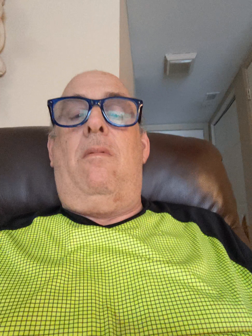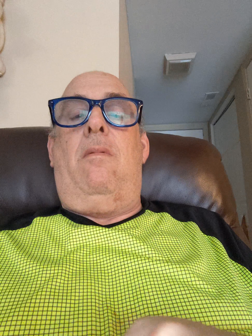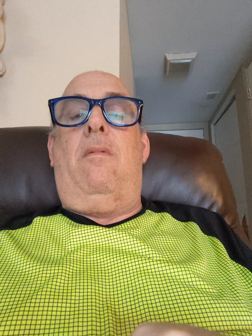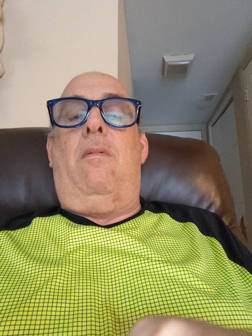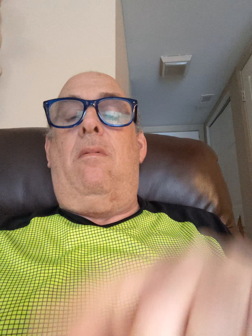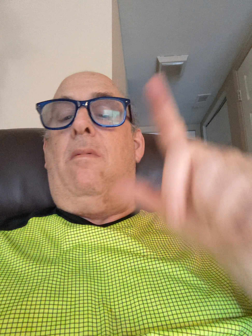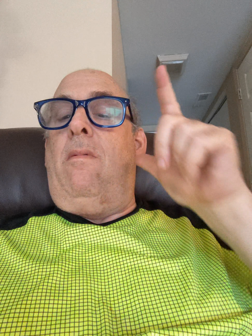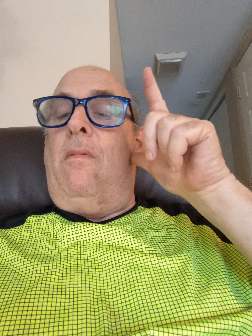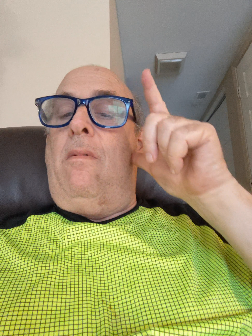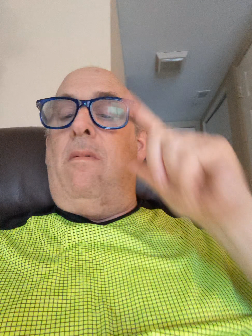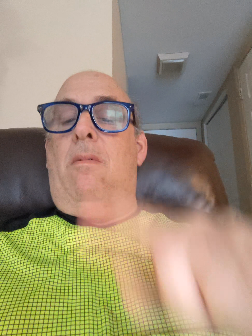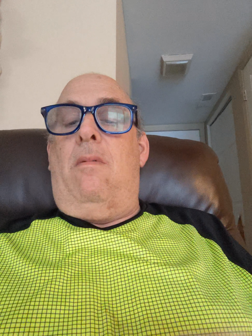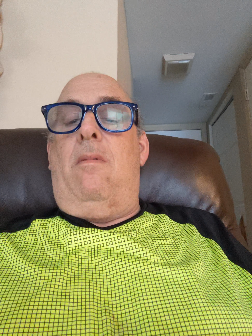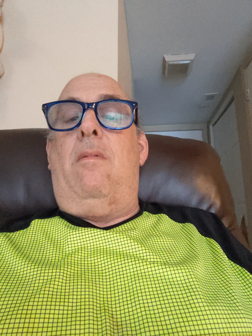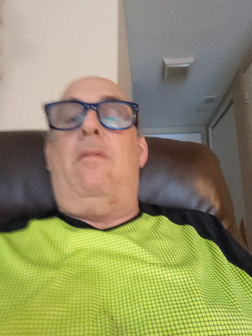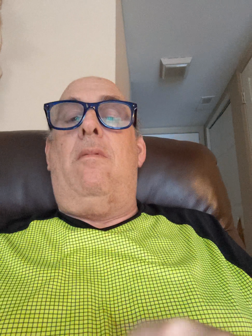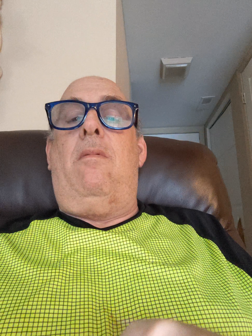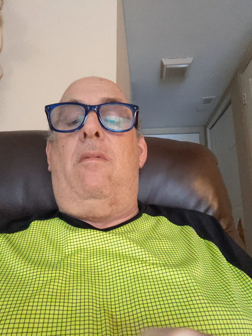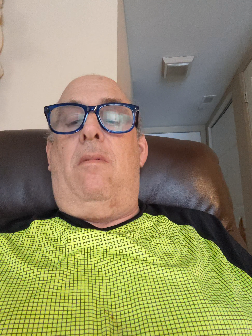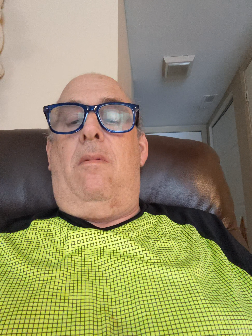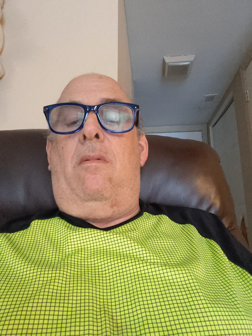listen